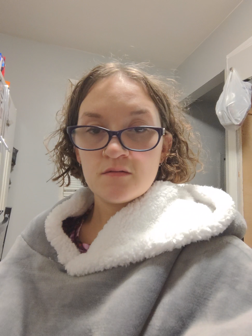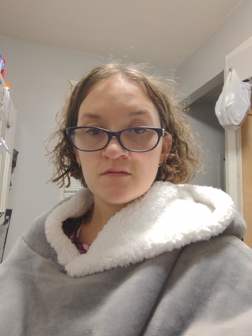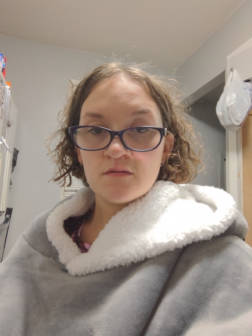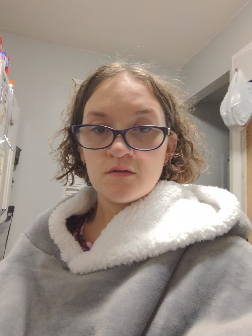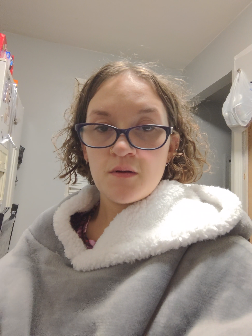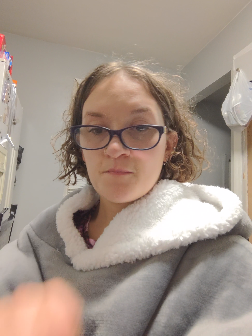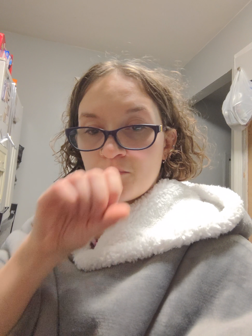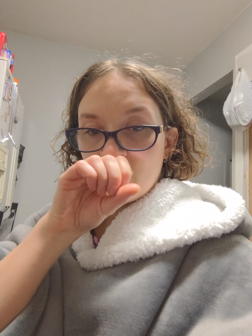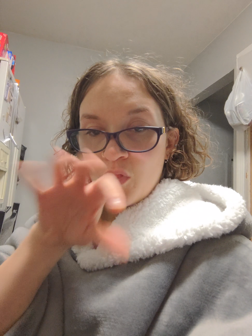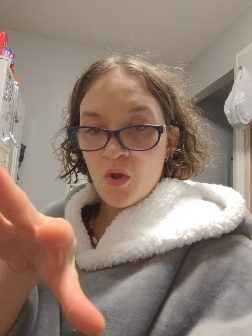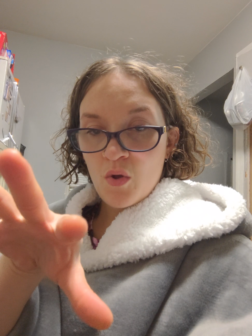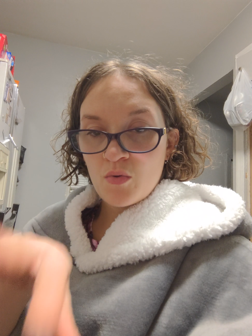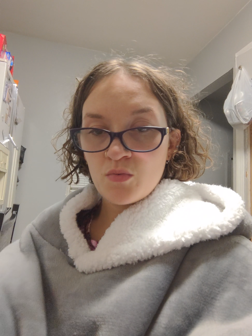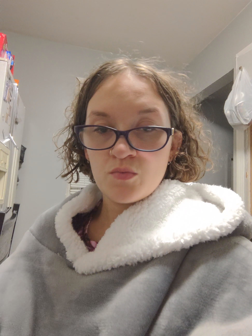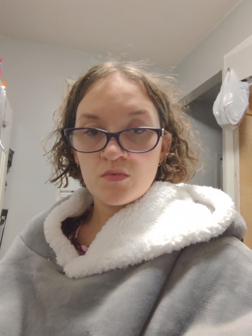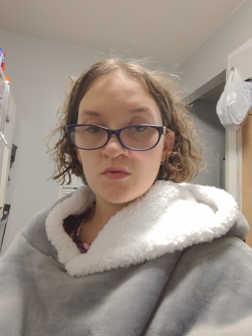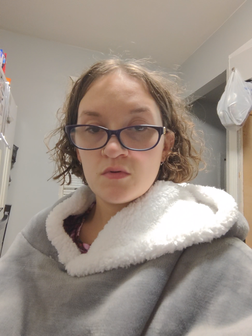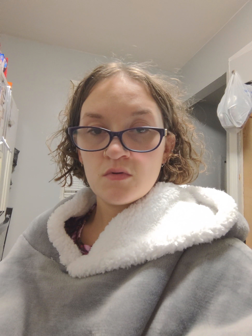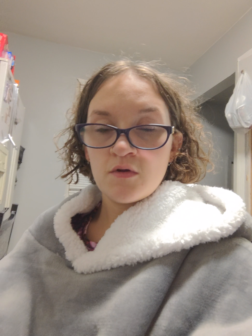blow